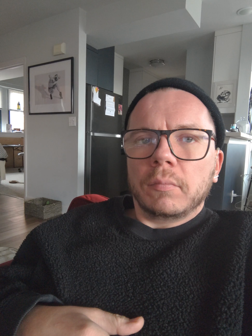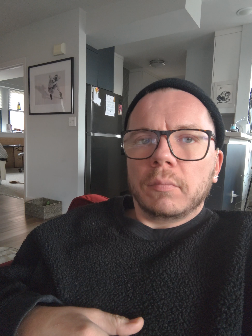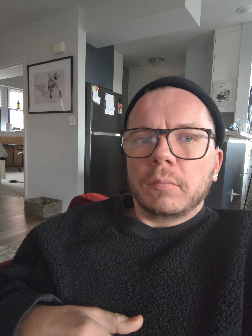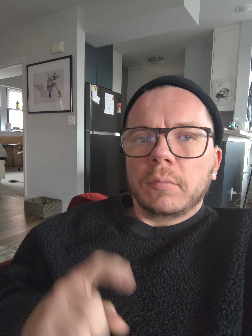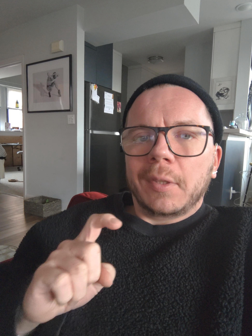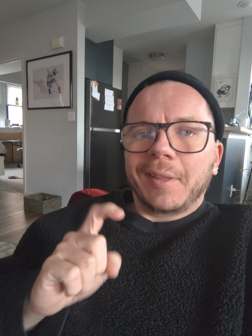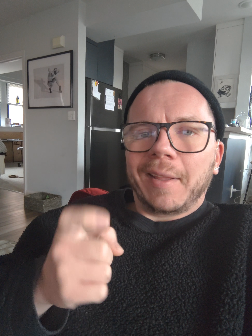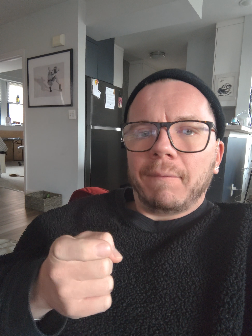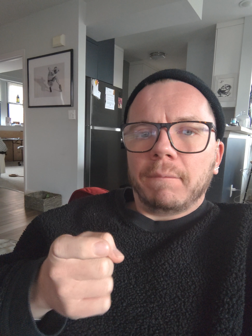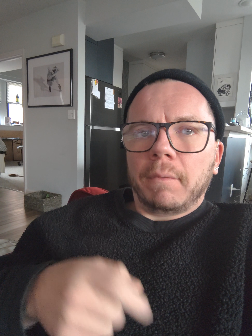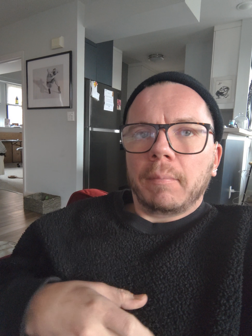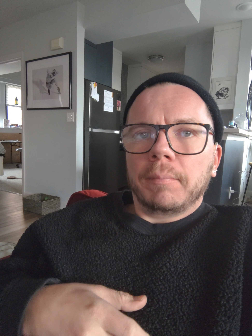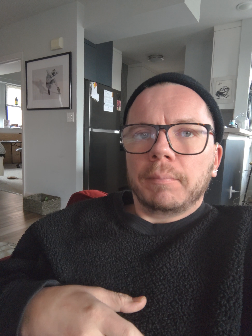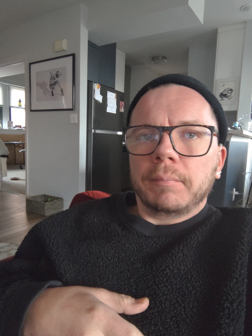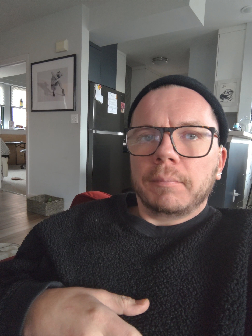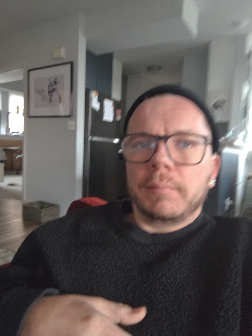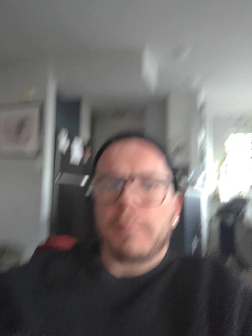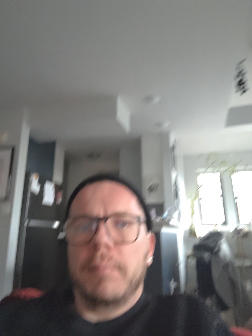gift